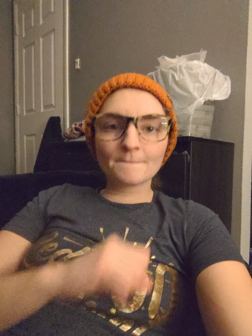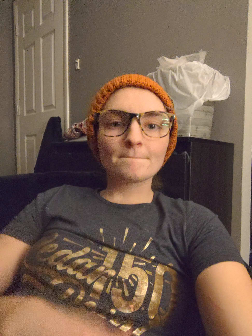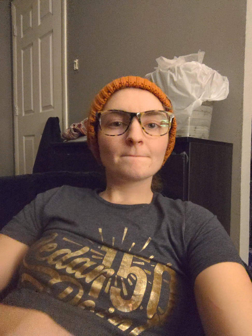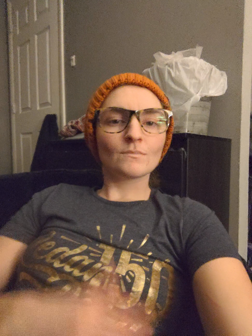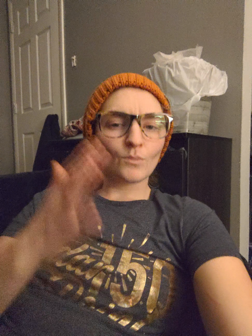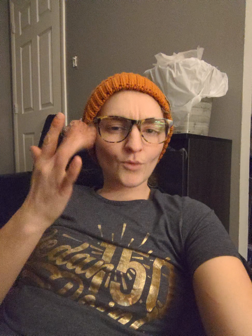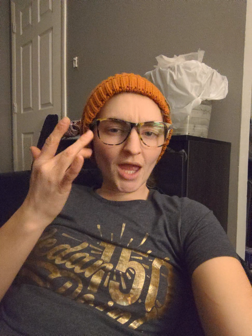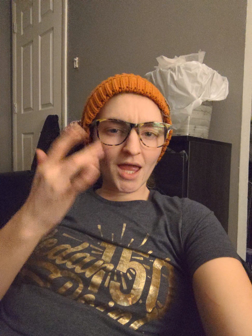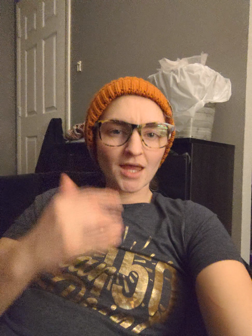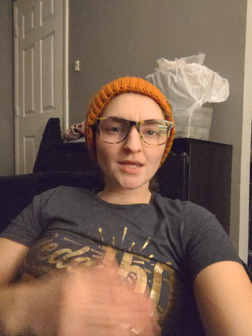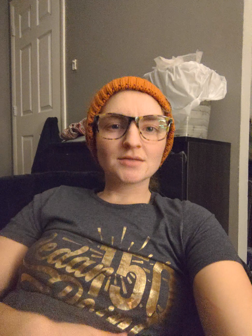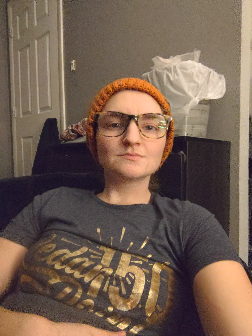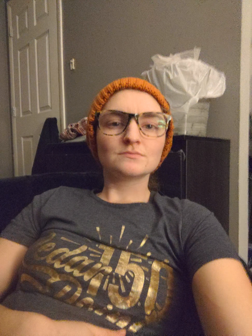why